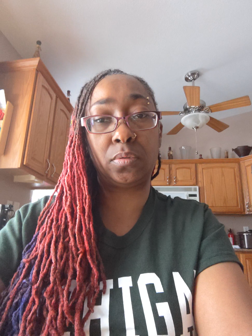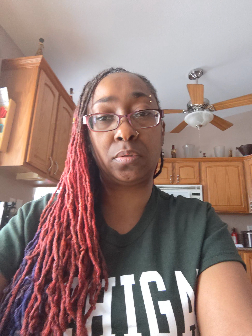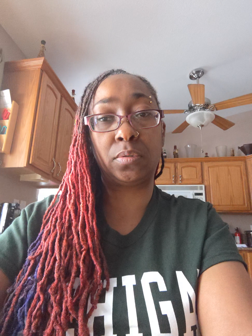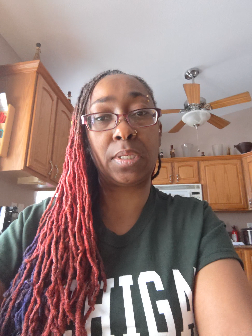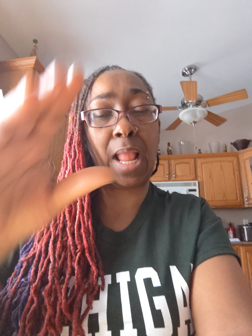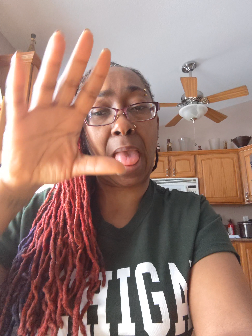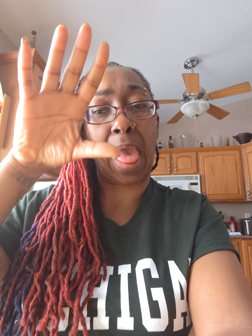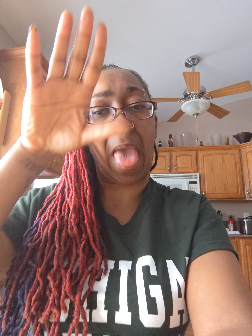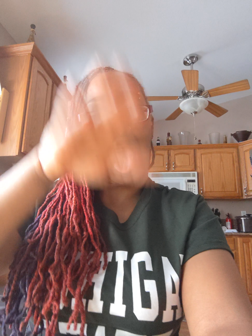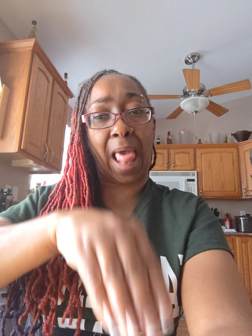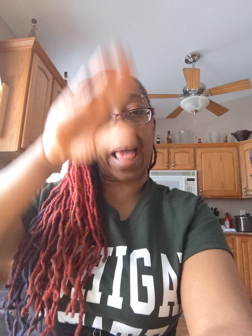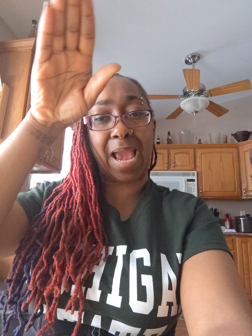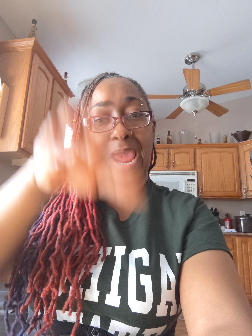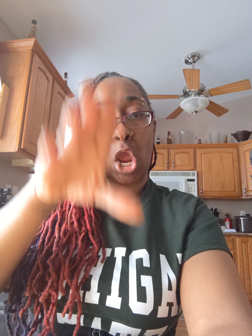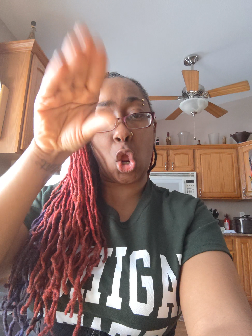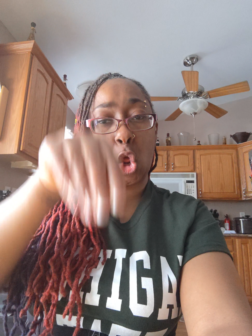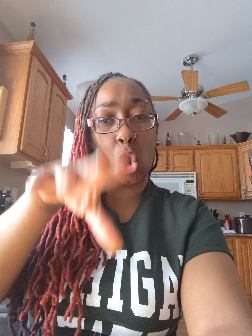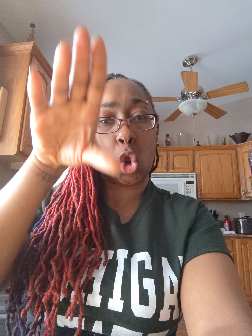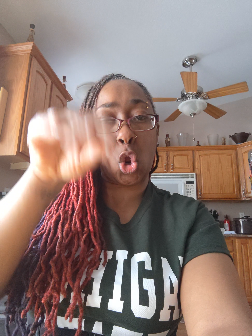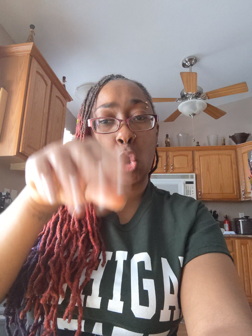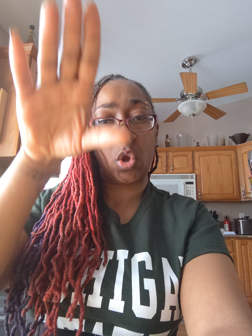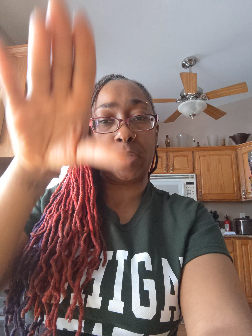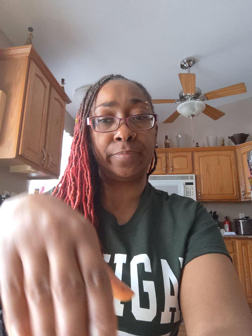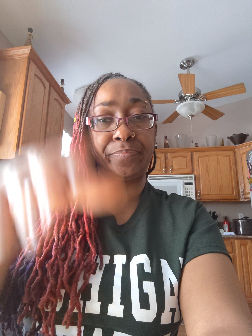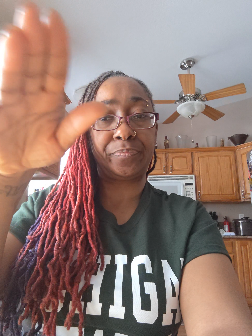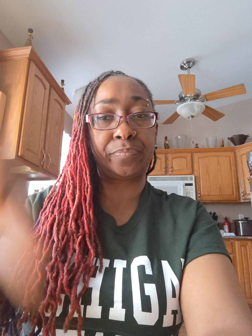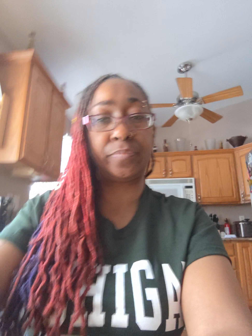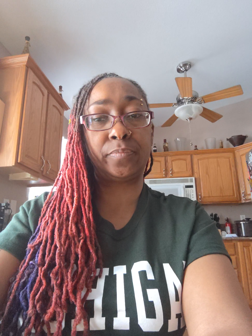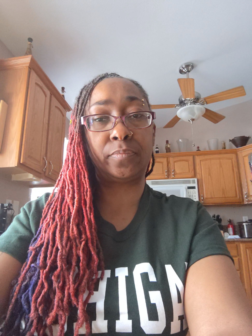alligator